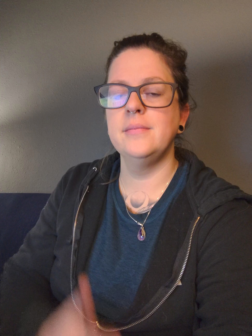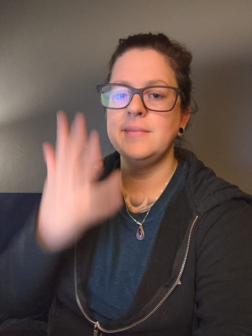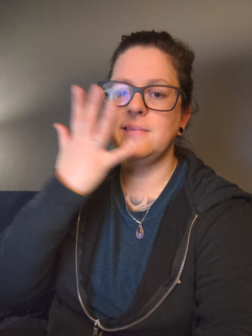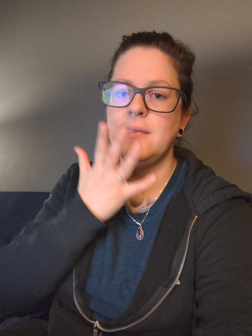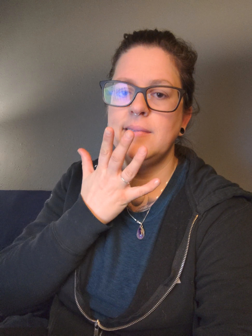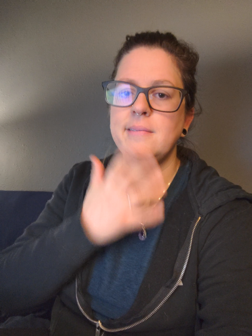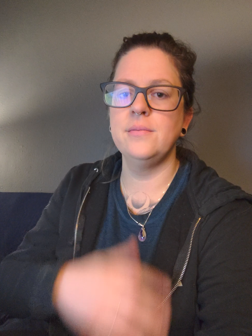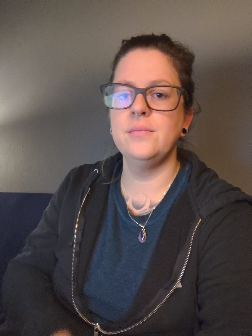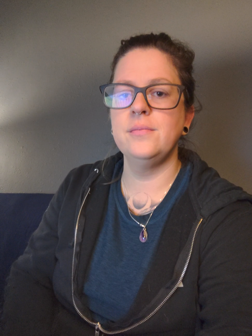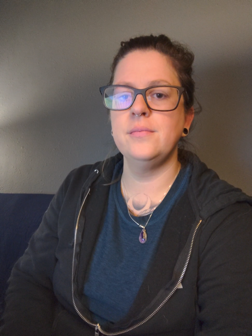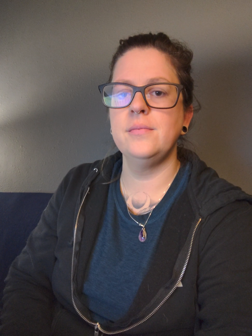sad